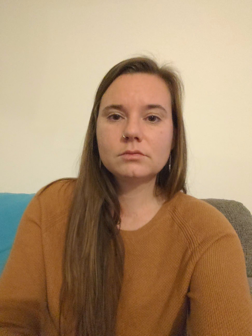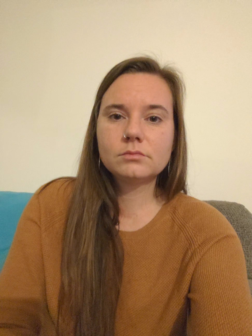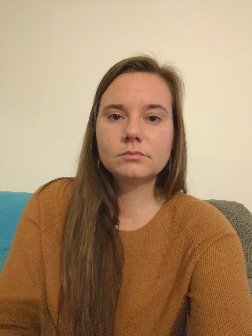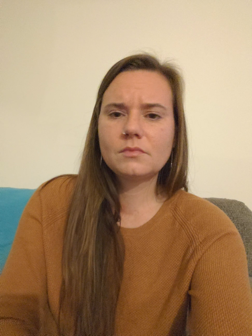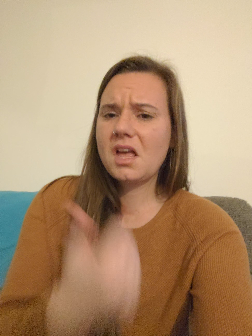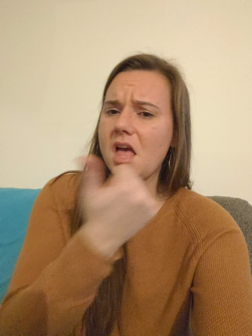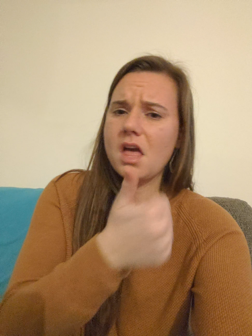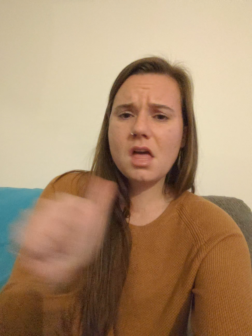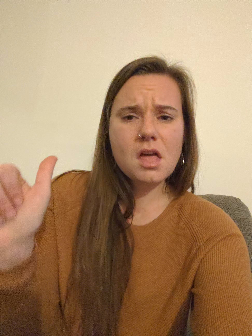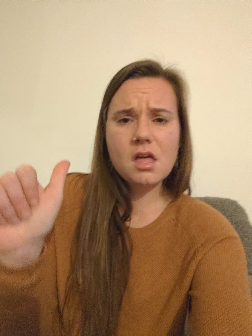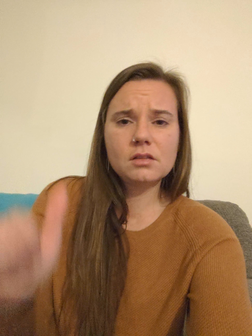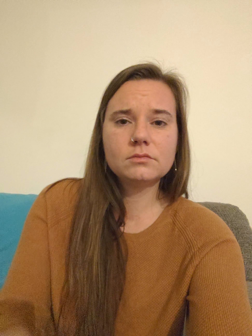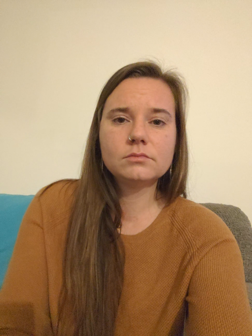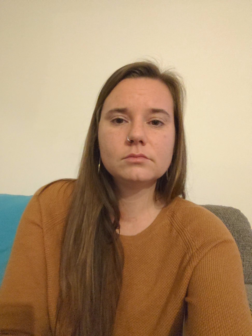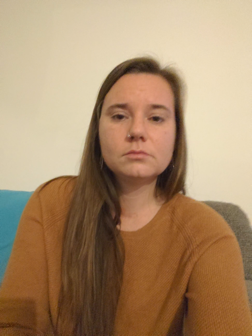any